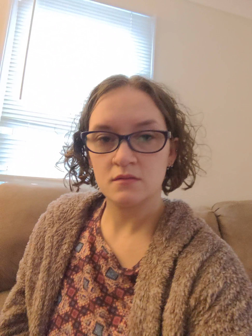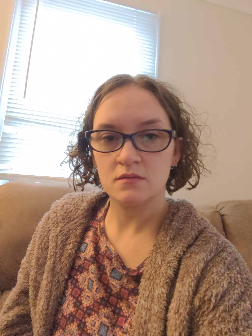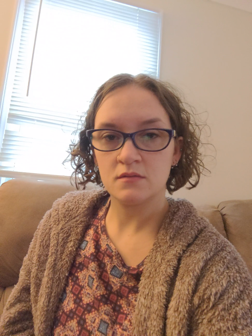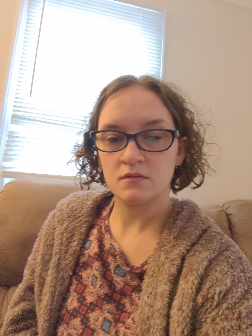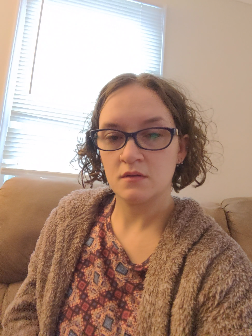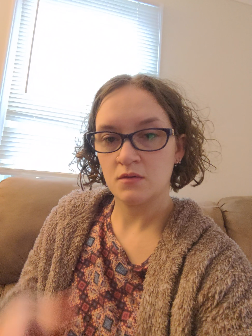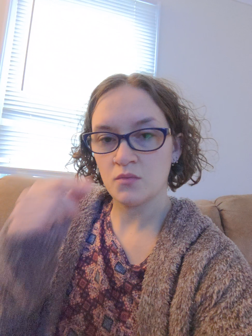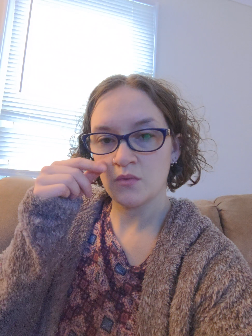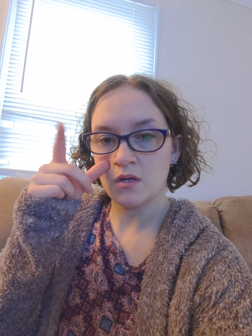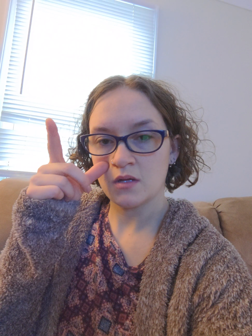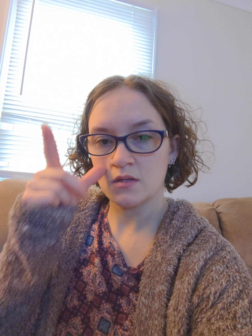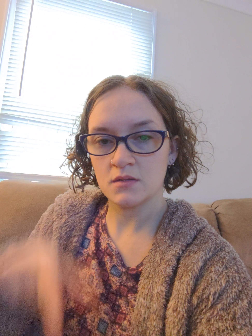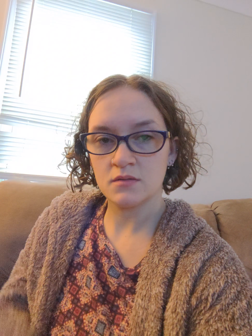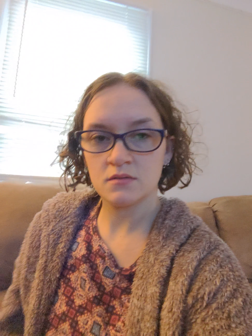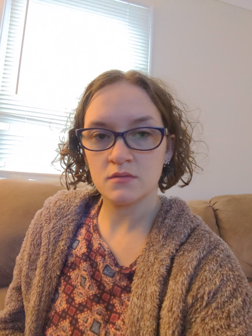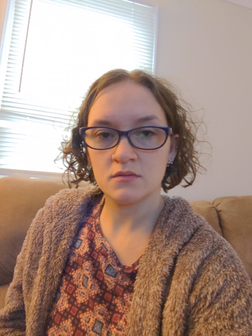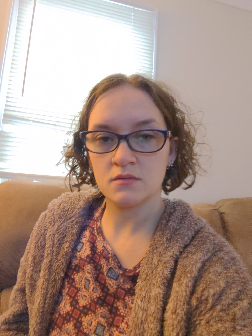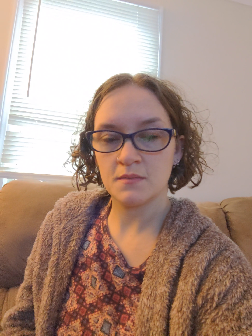awake